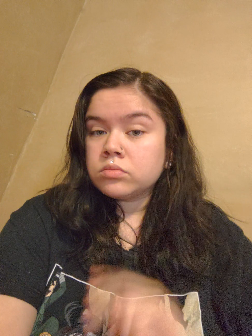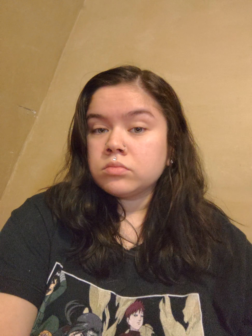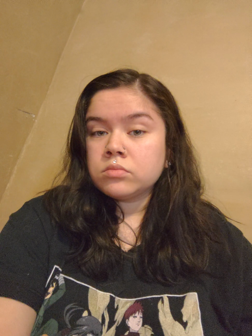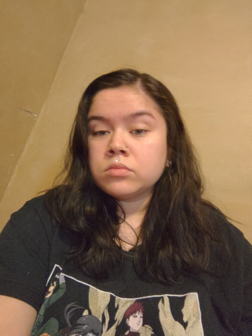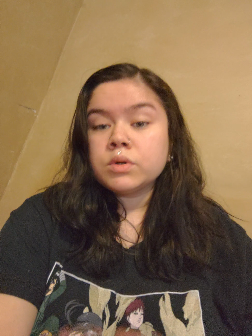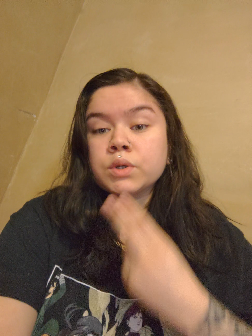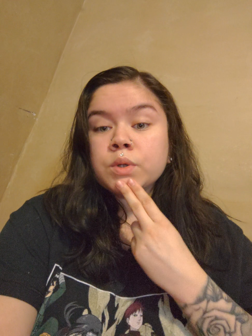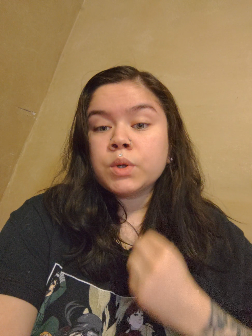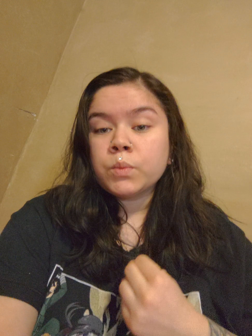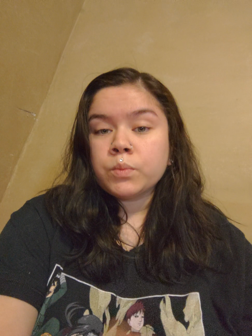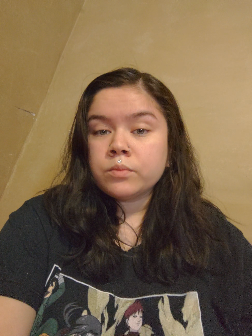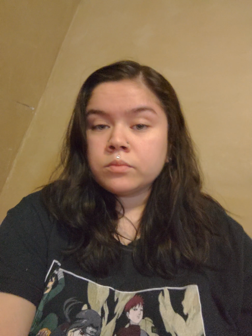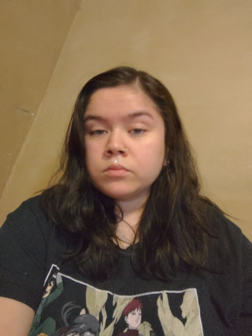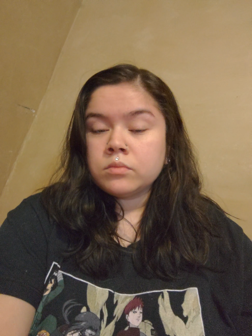cute